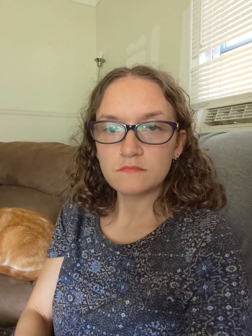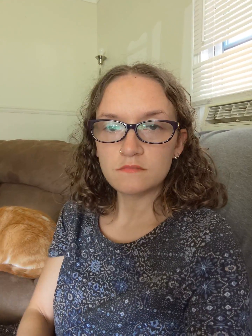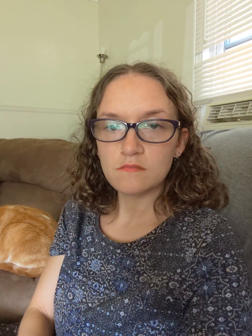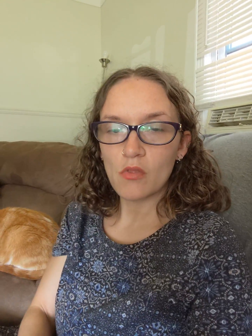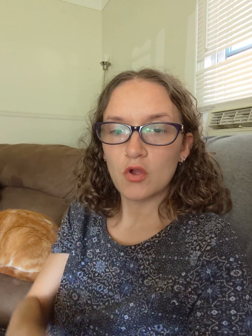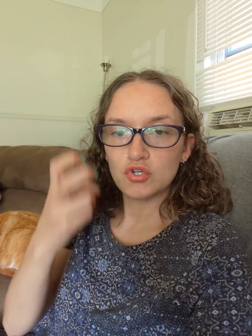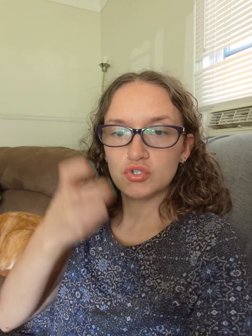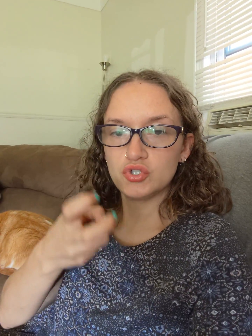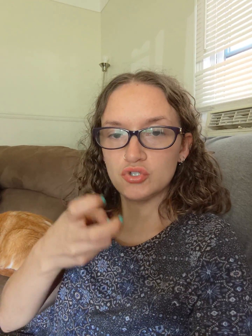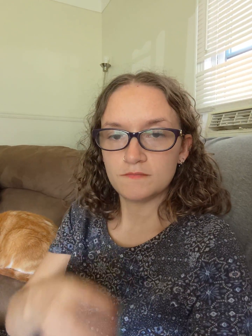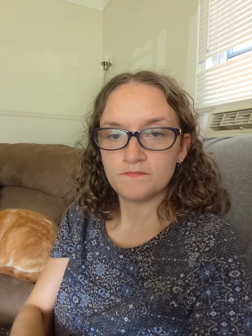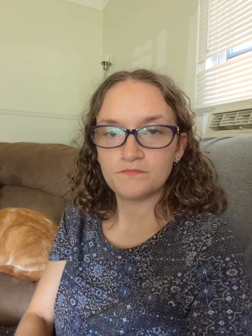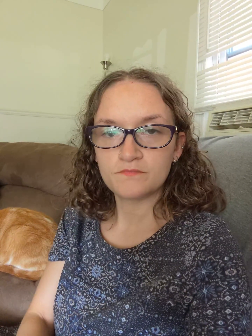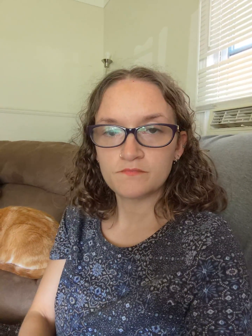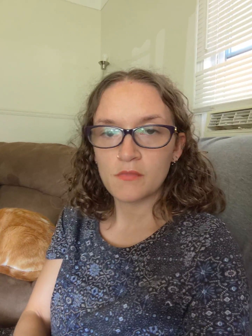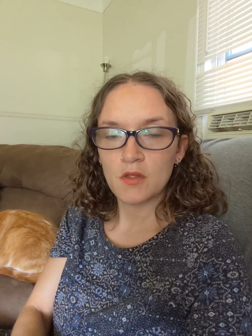hard